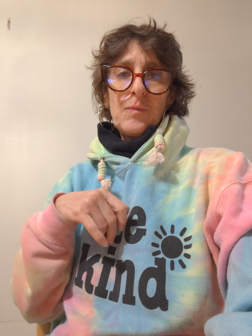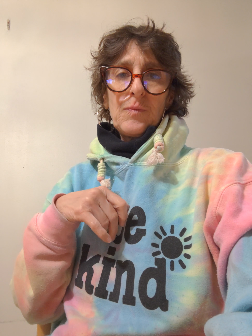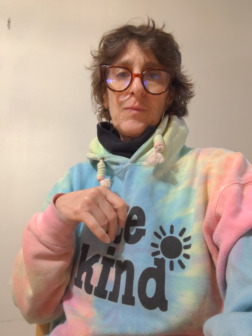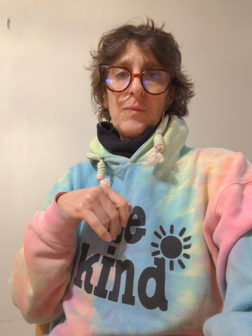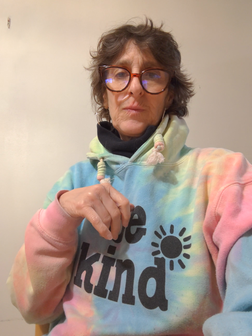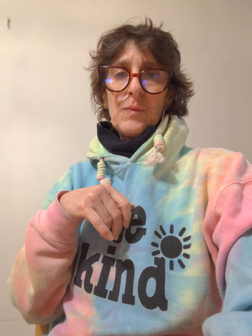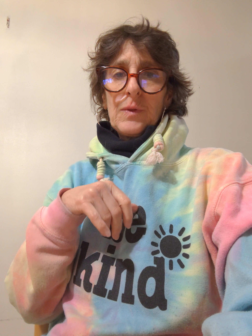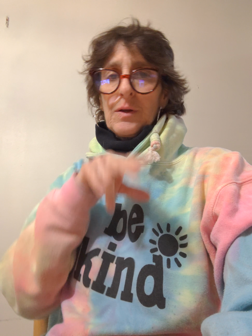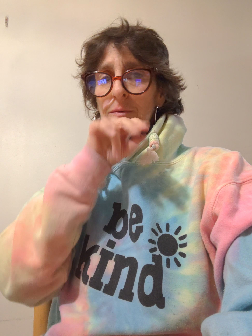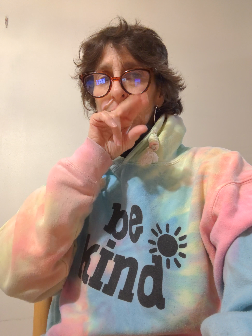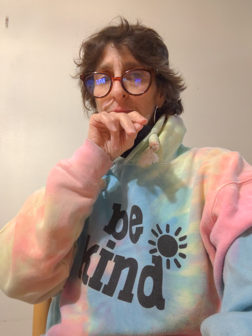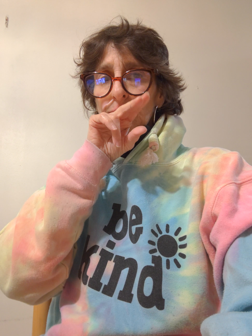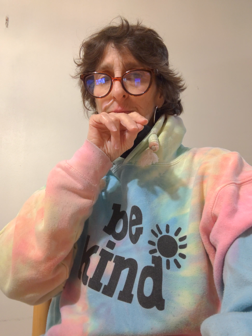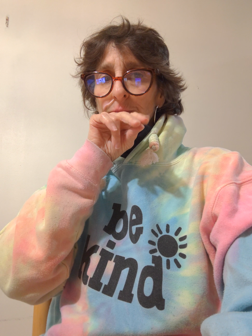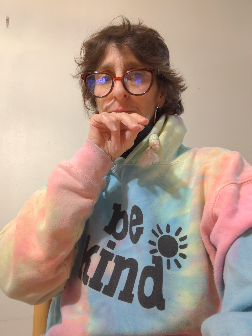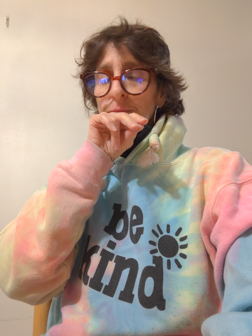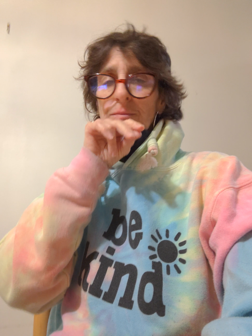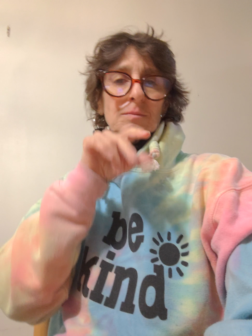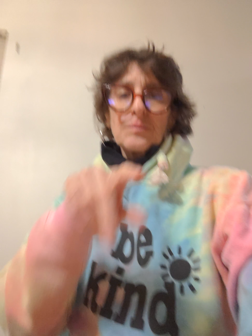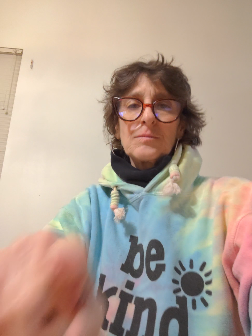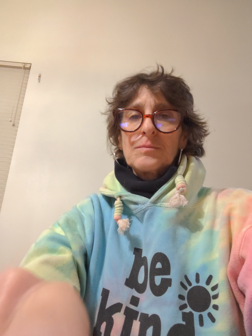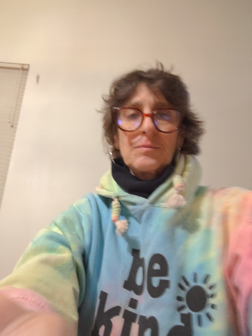goose